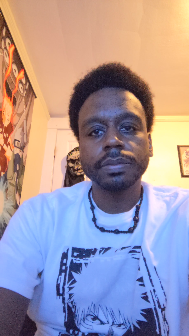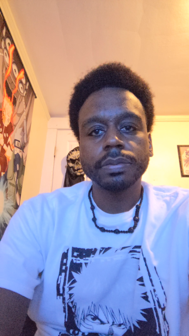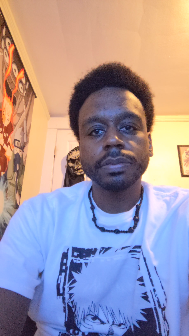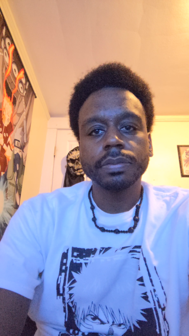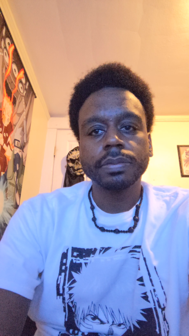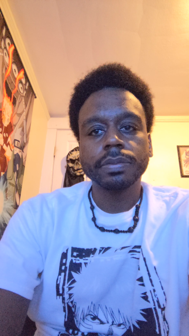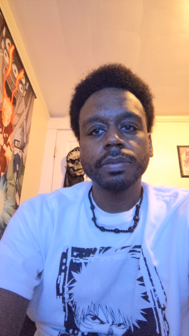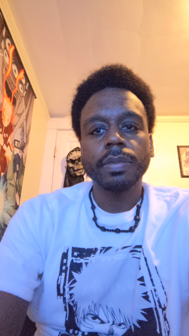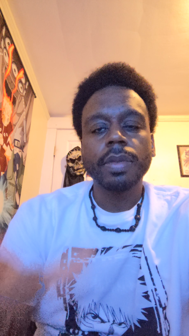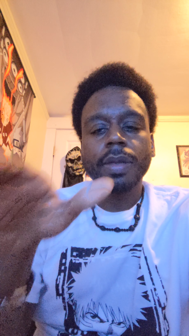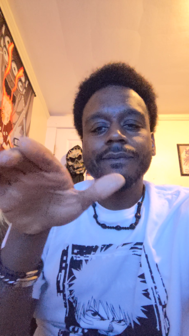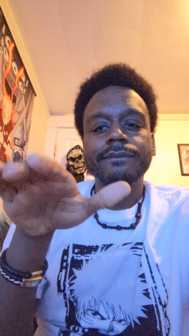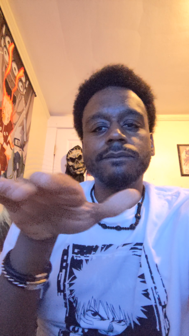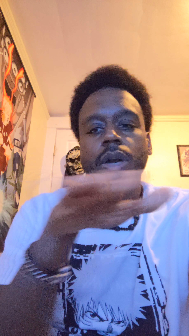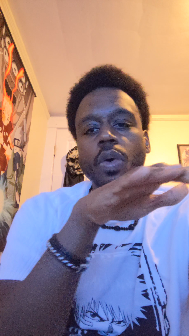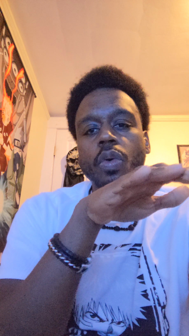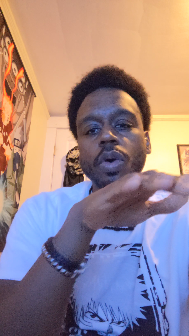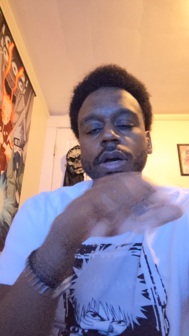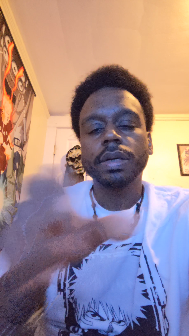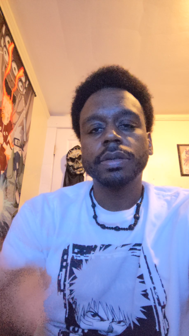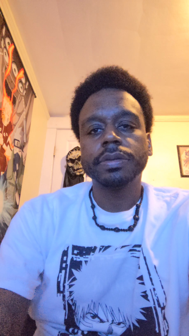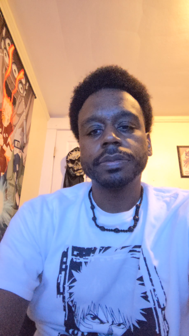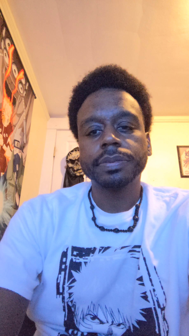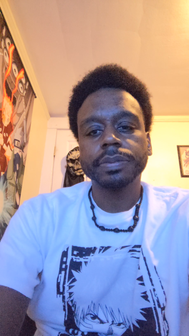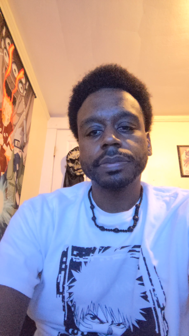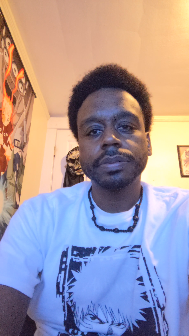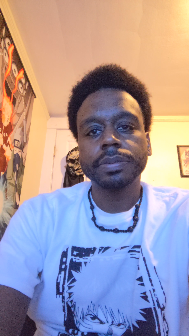full